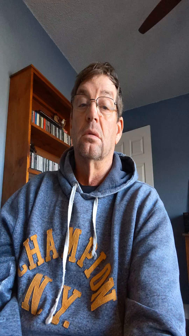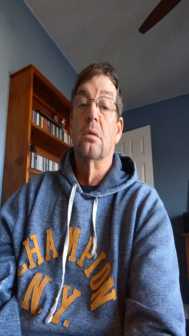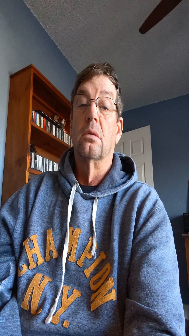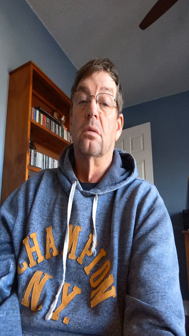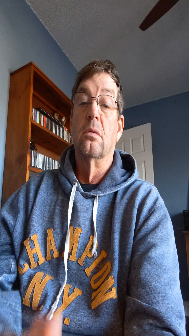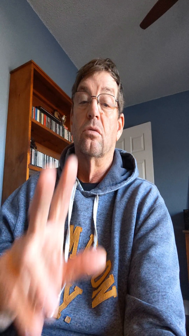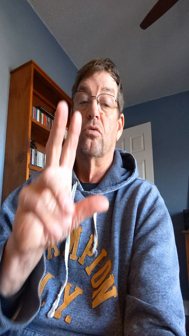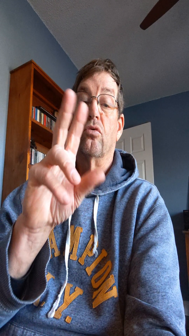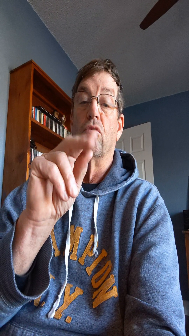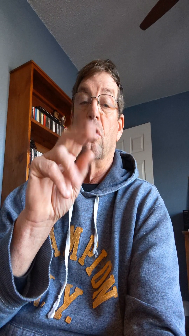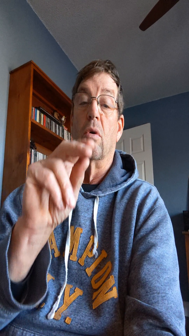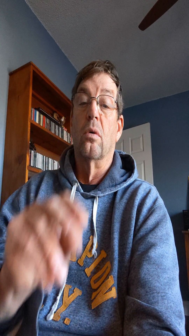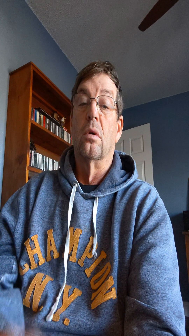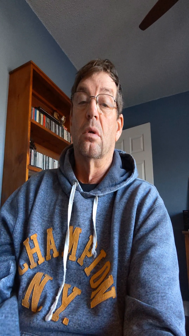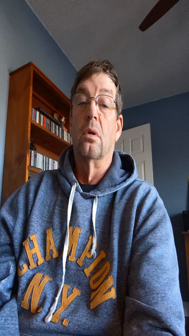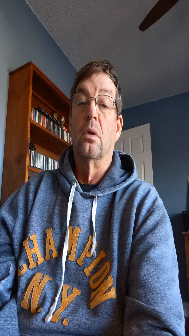no